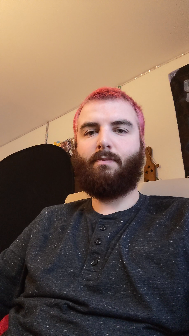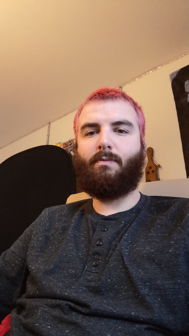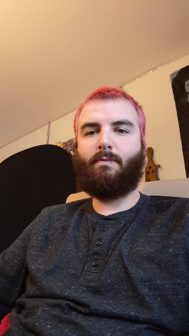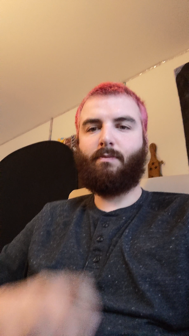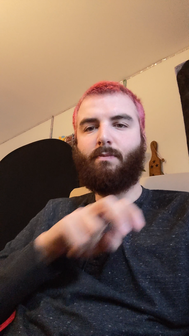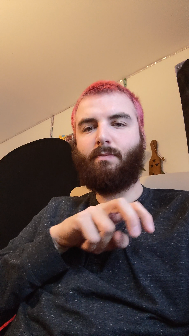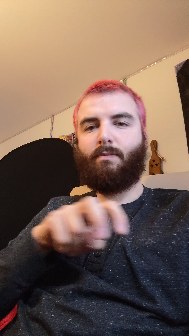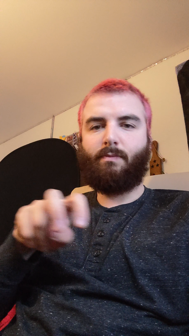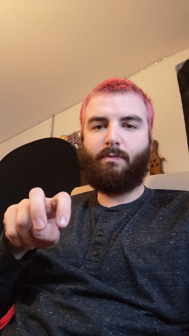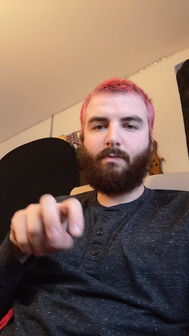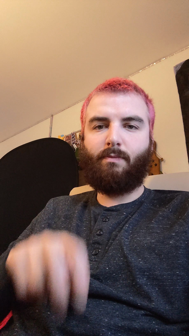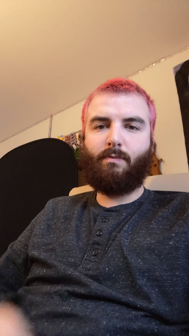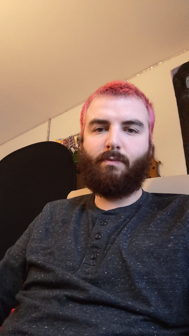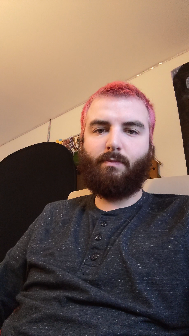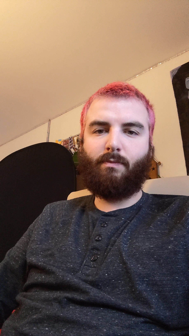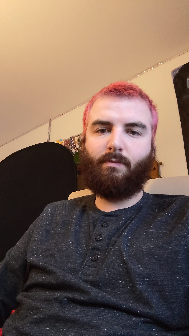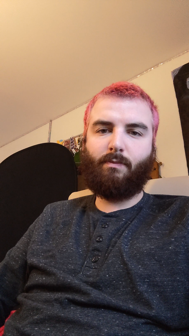porch